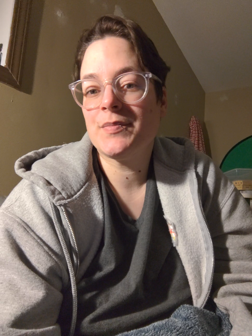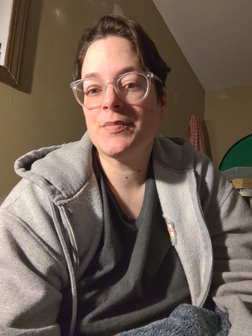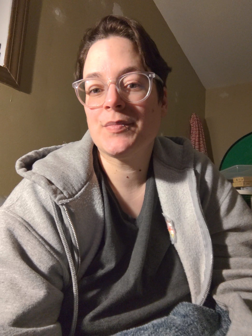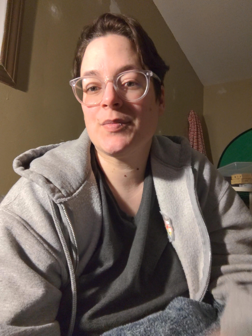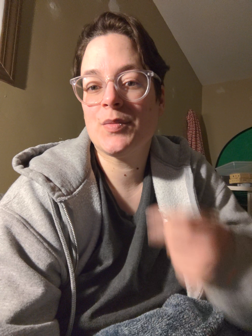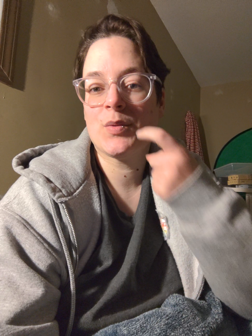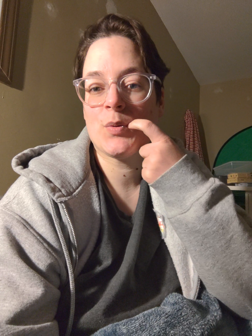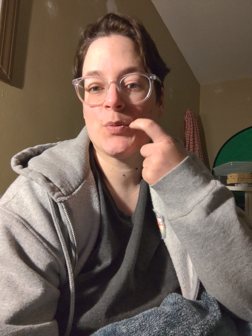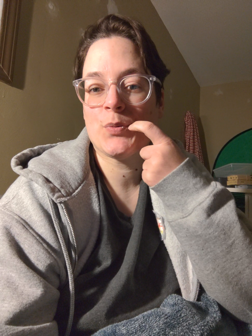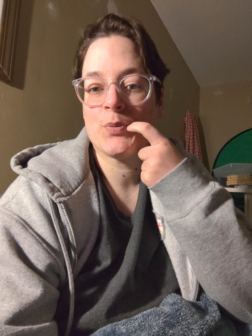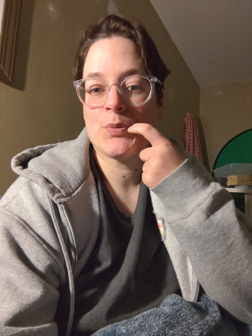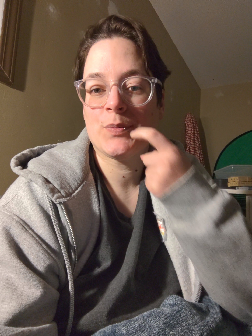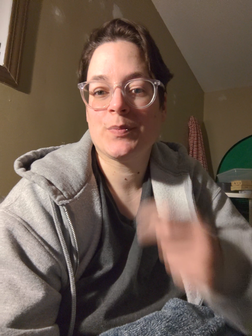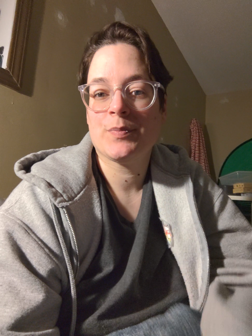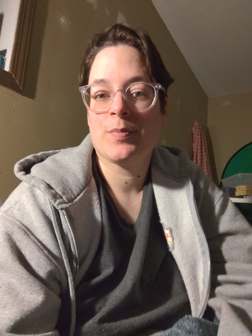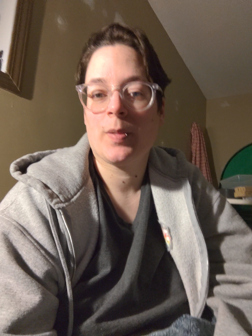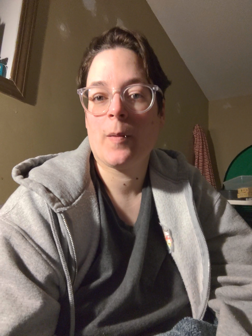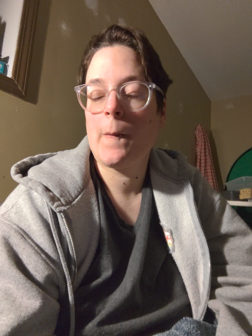tooth